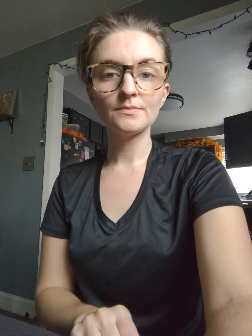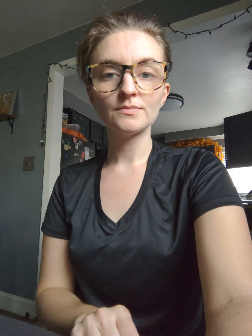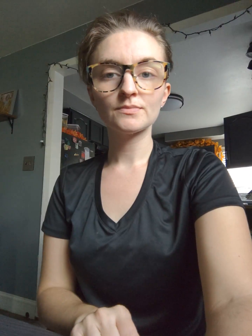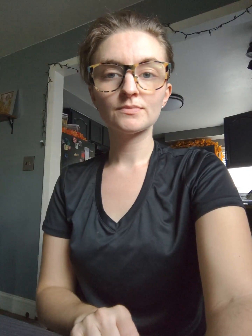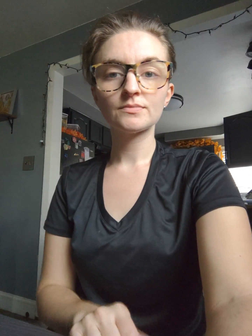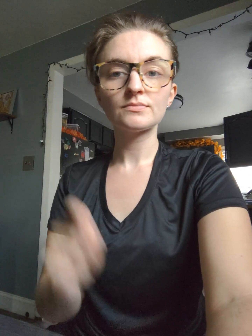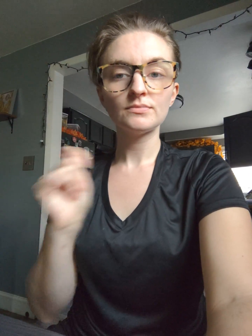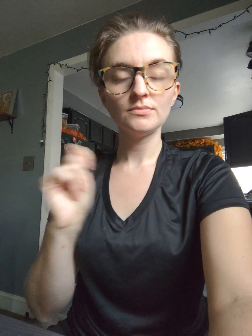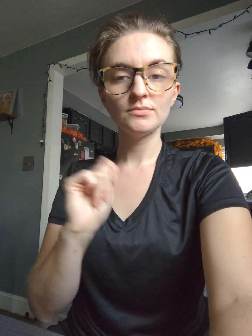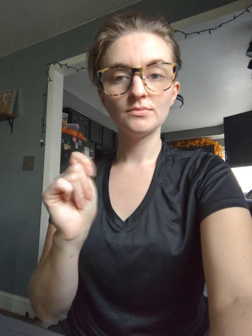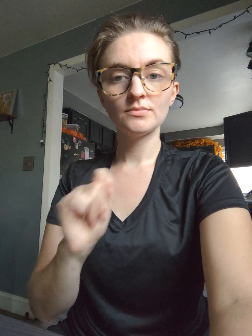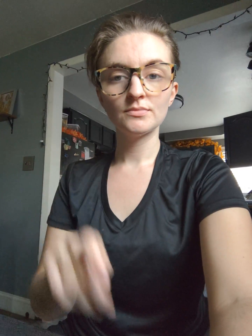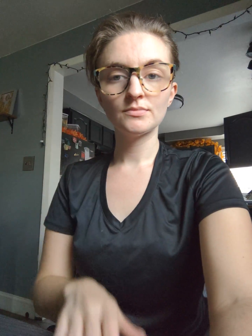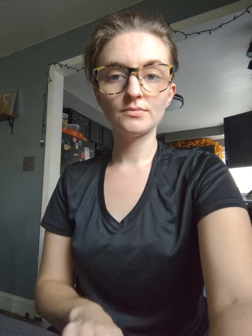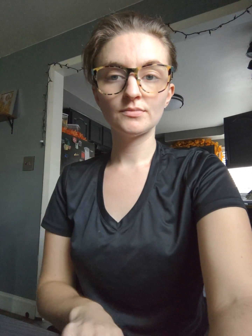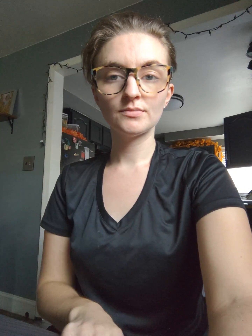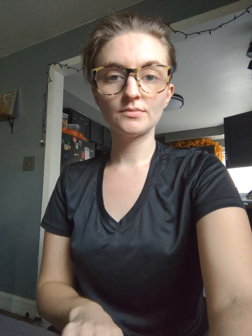bathroom